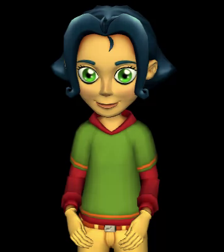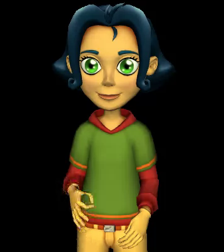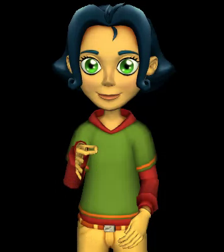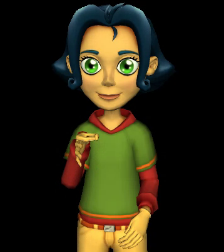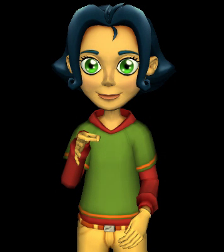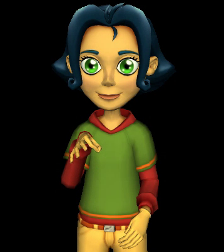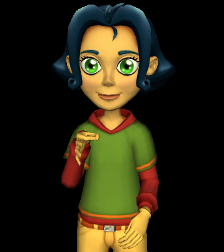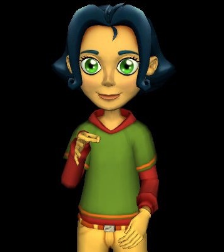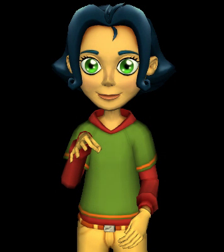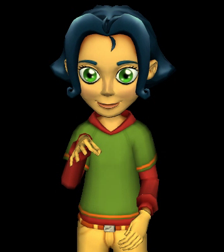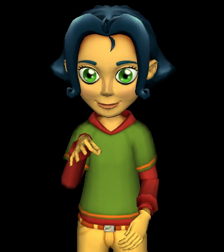إبرة